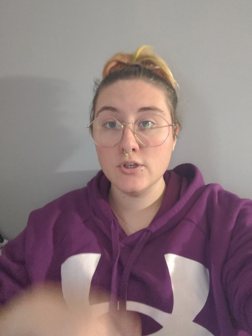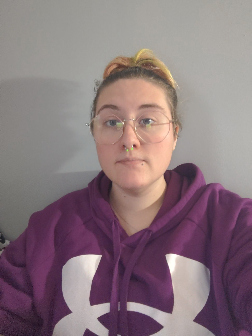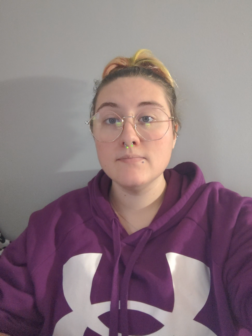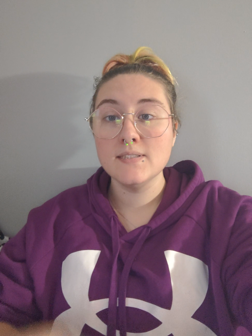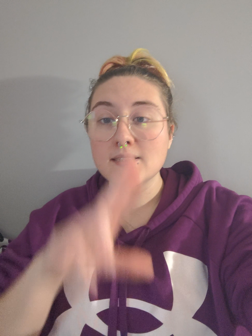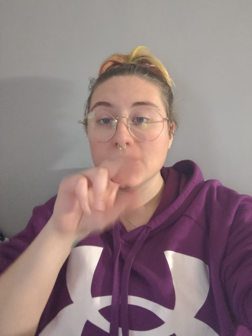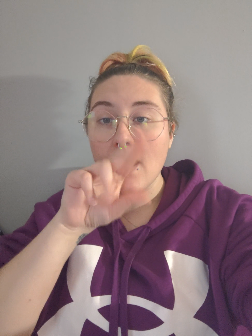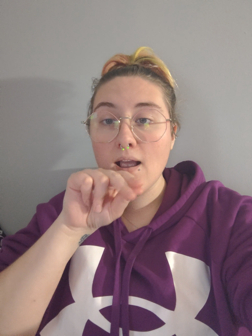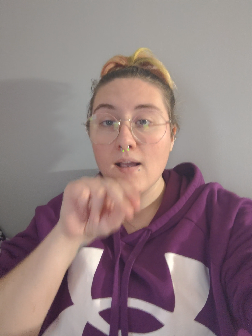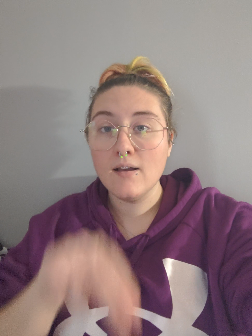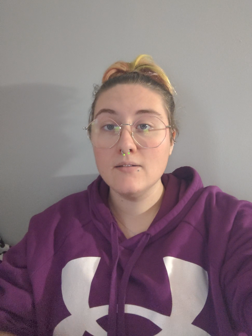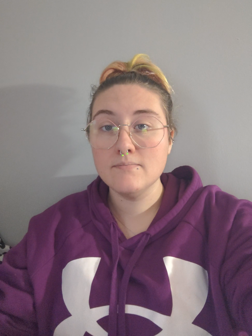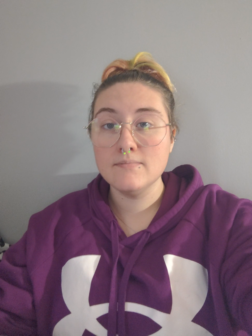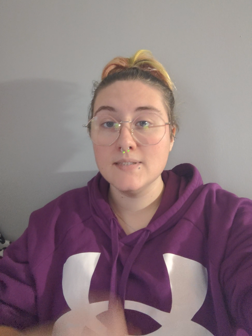duck